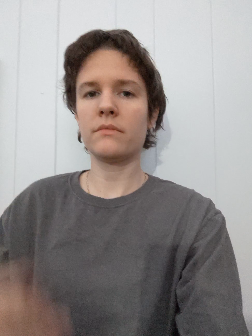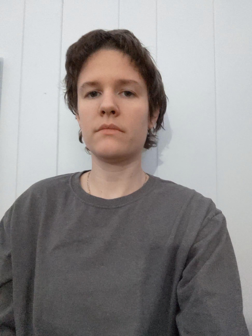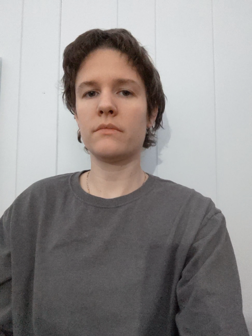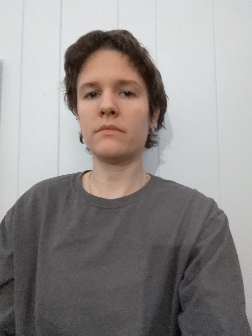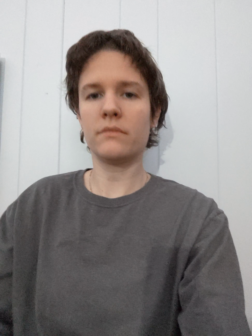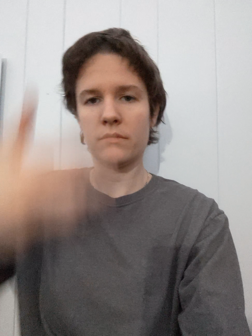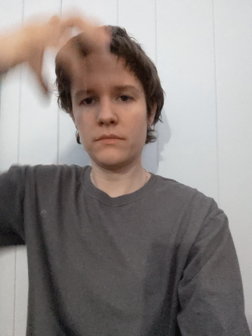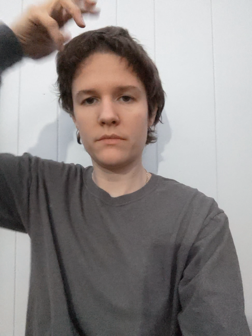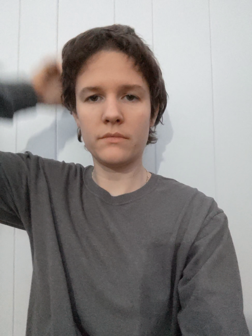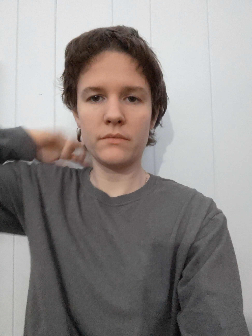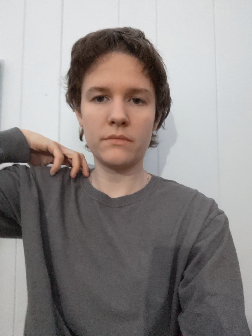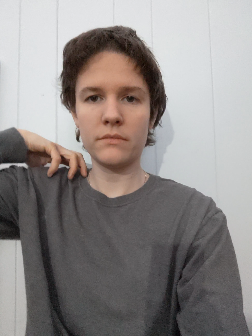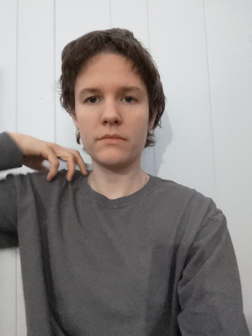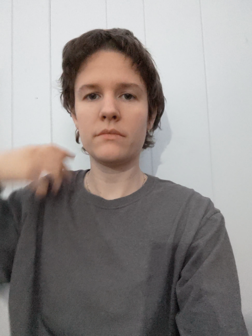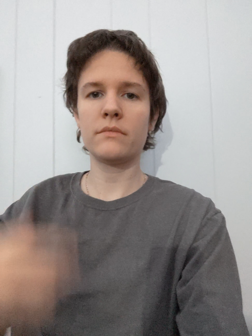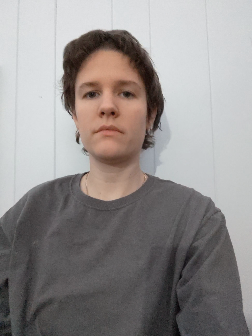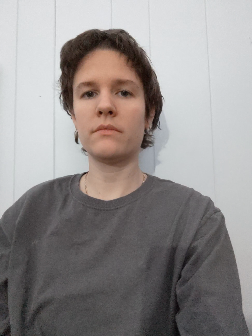lion